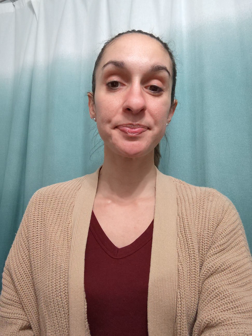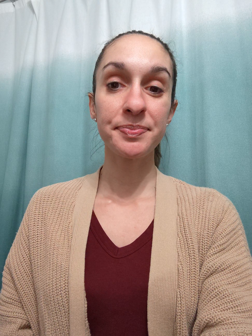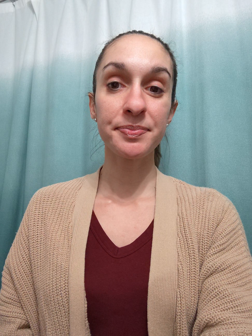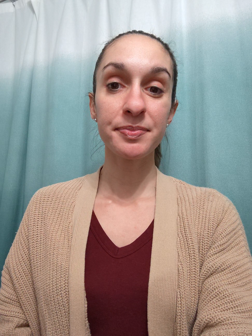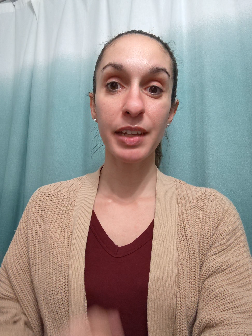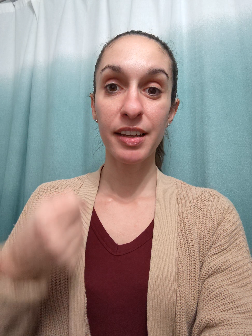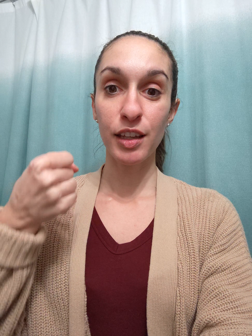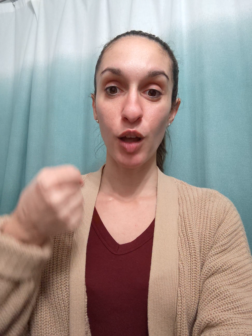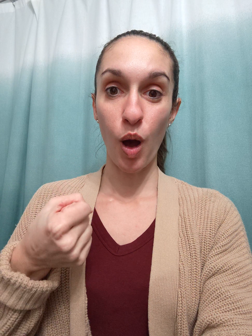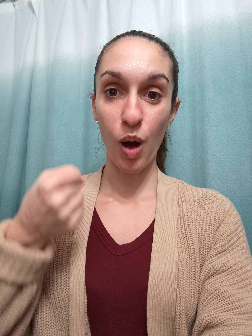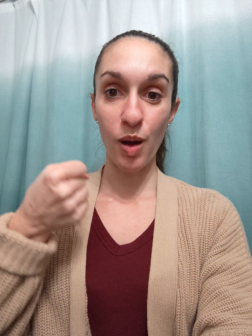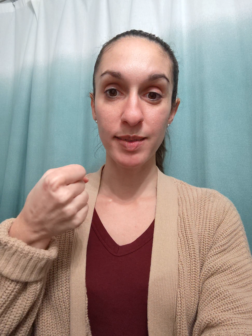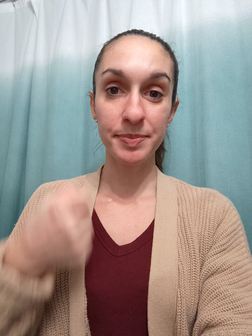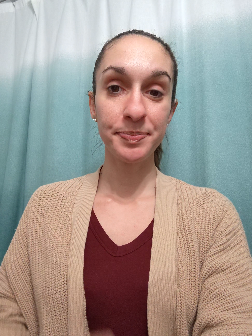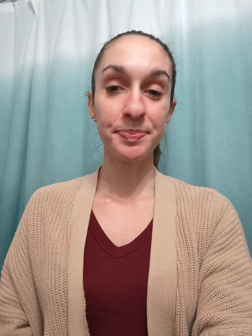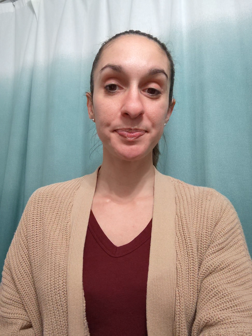car